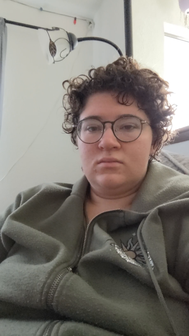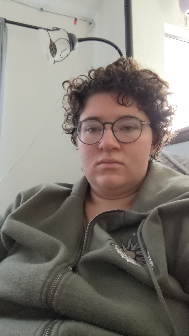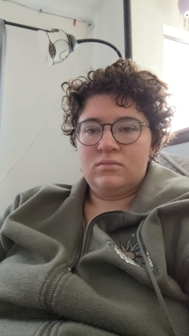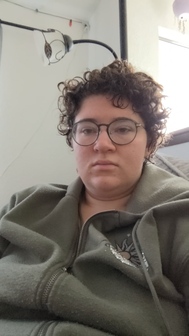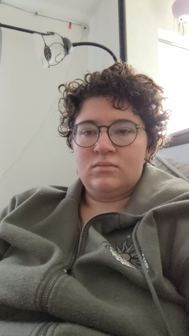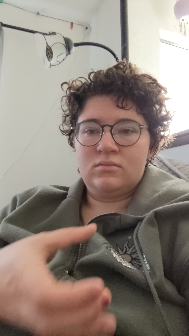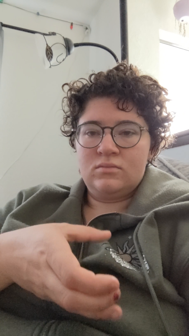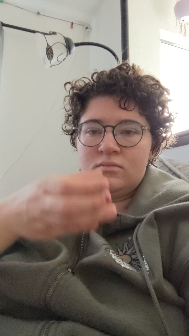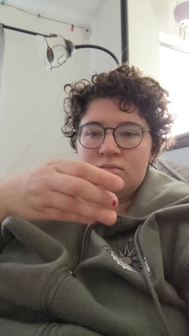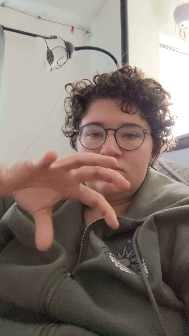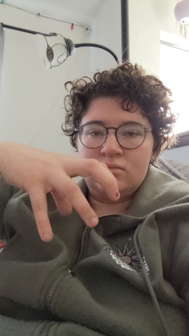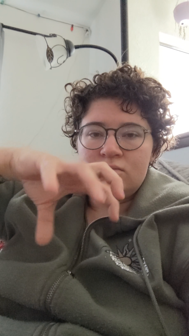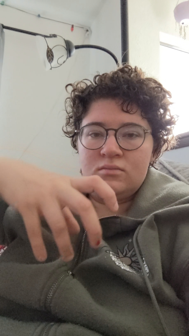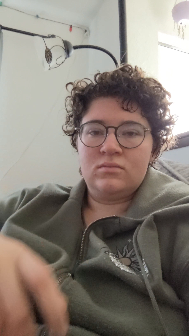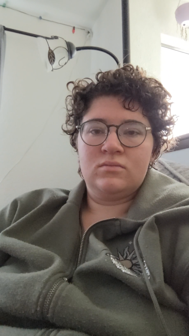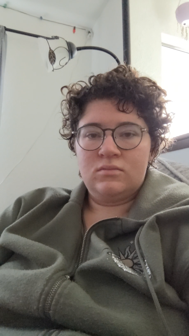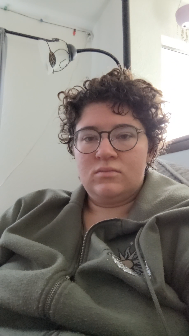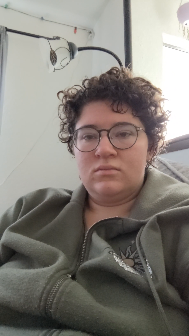jar